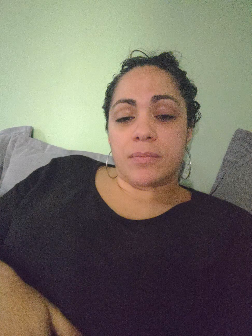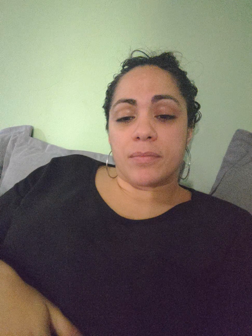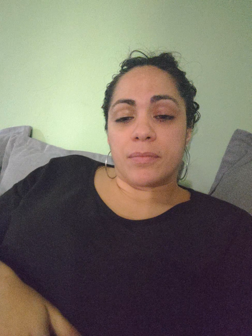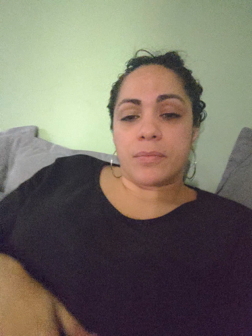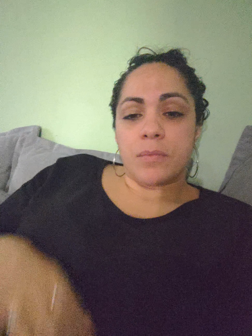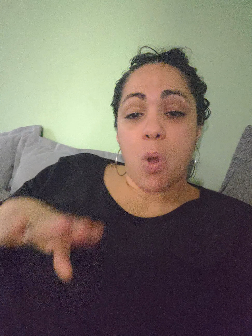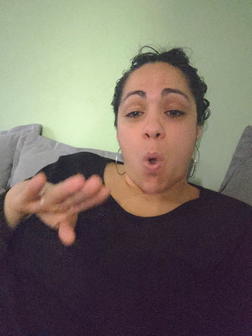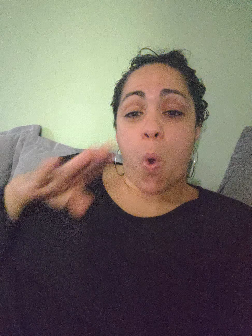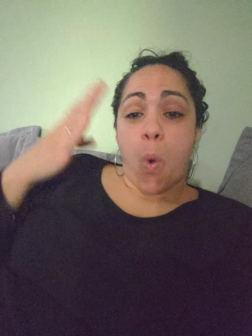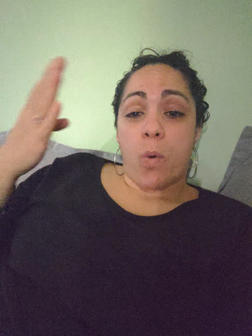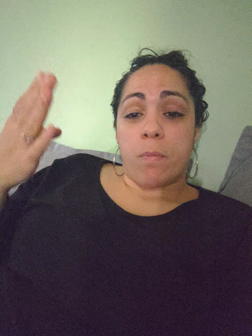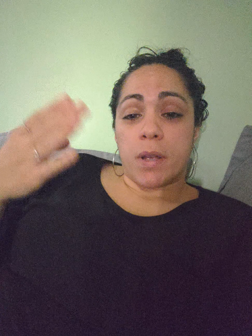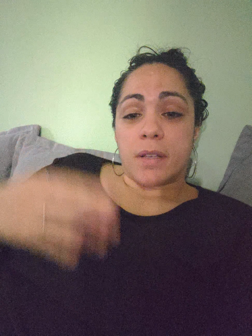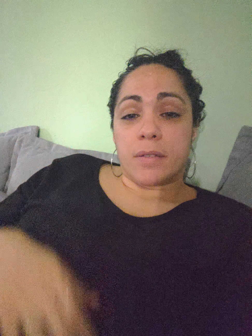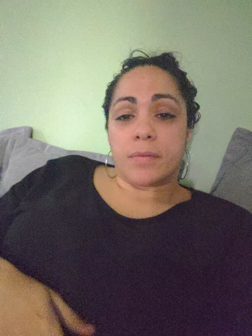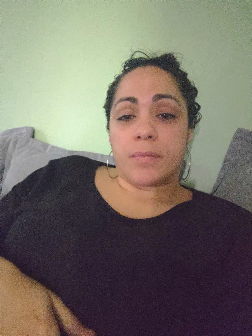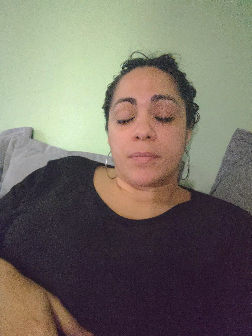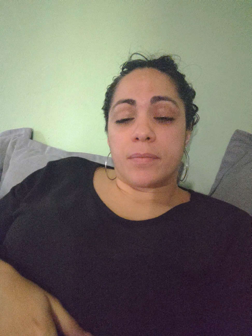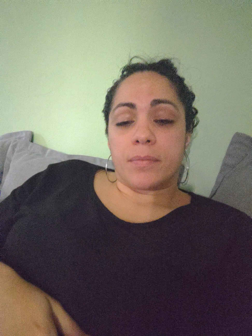open